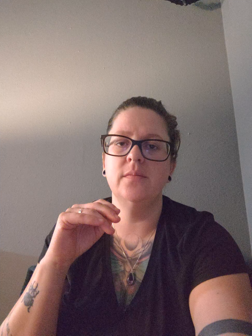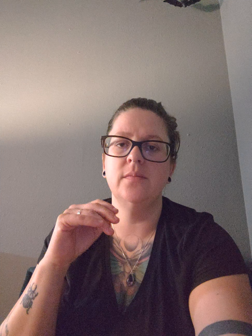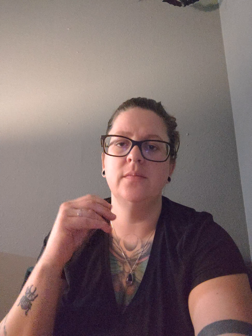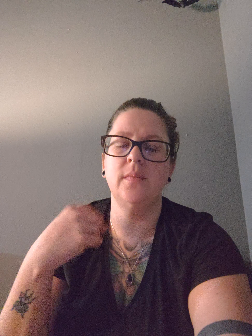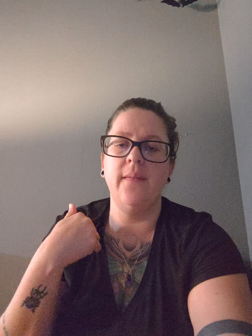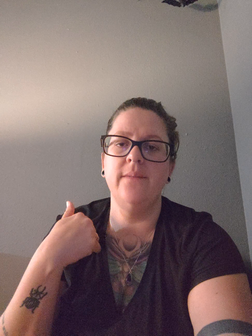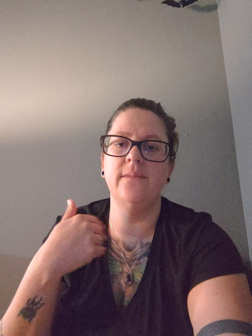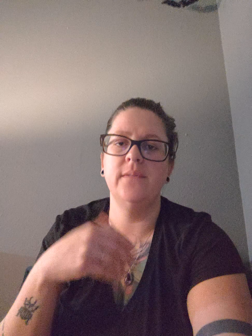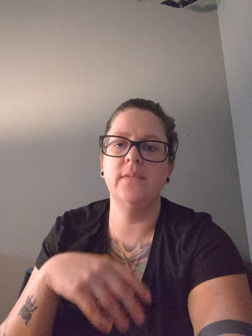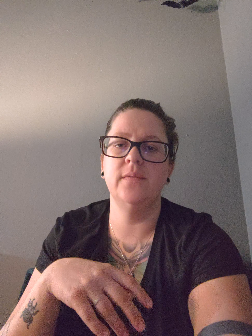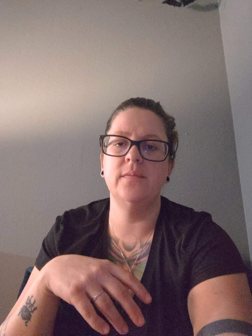have